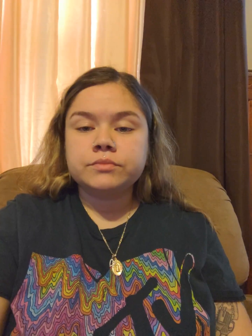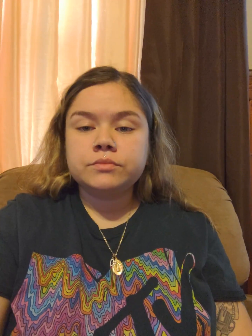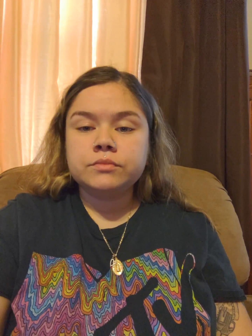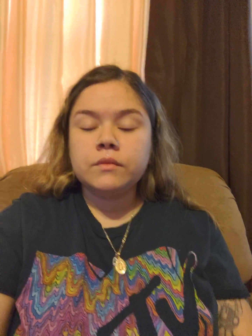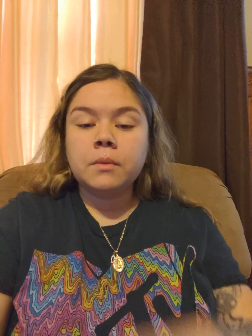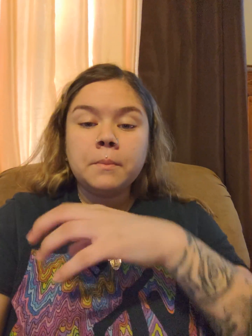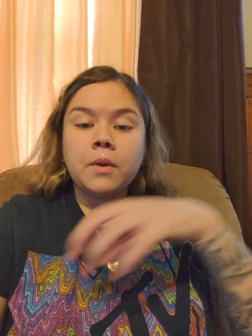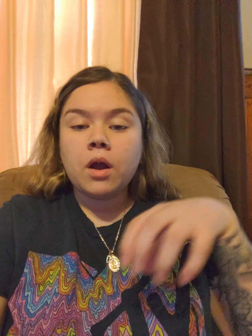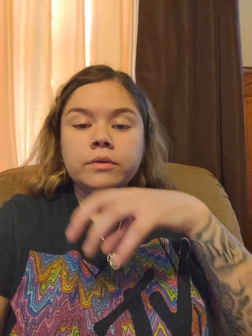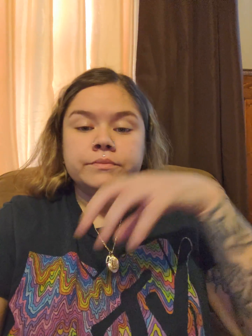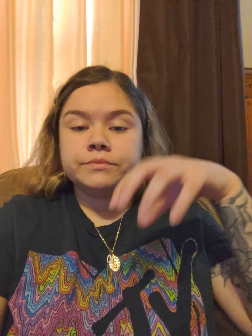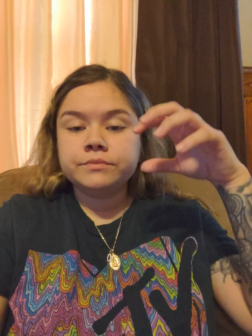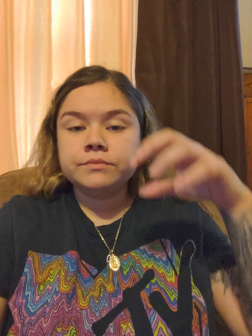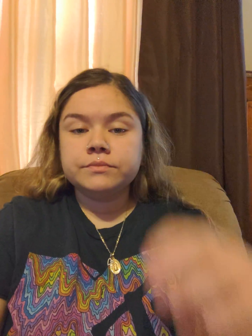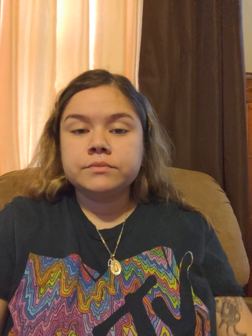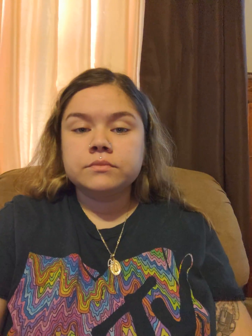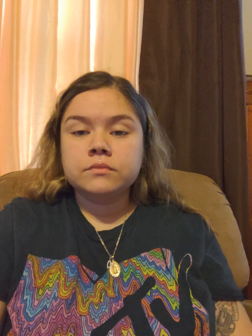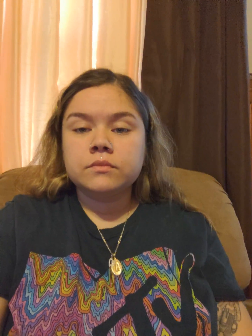block